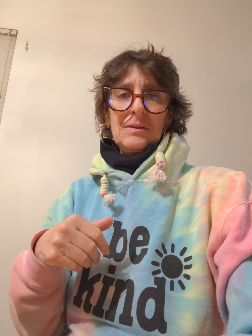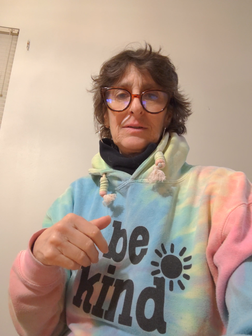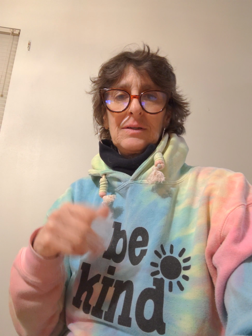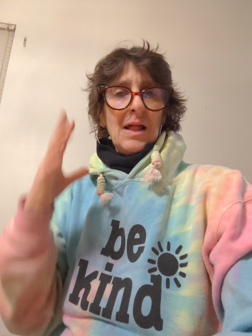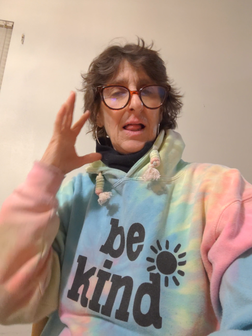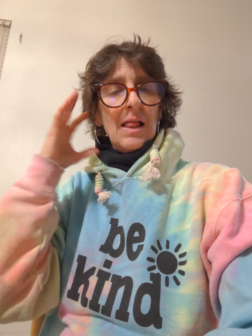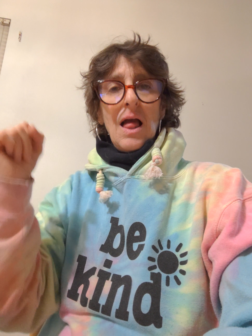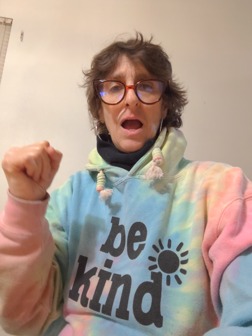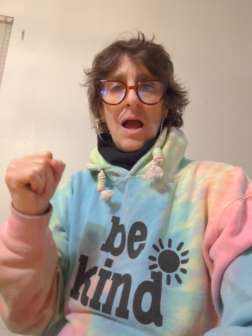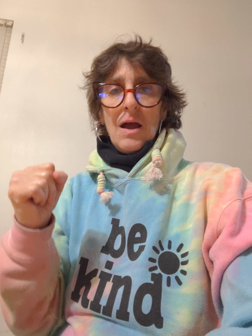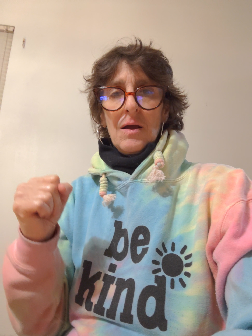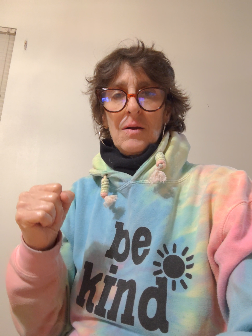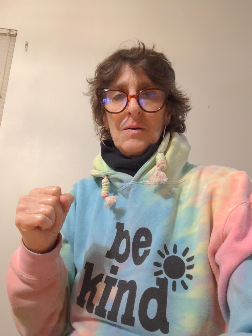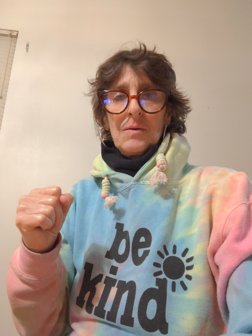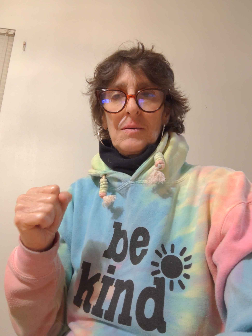loud